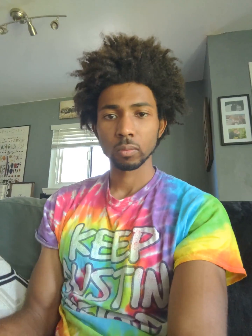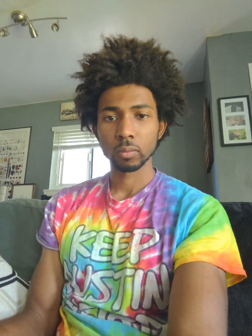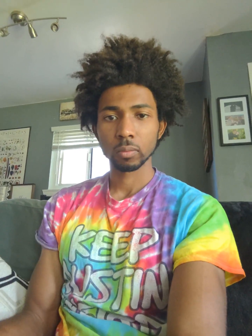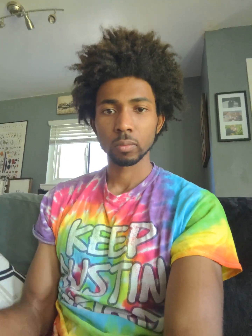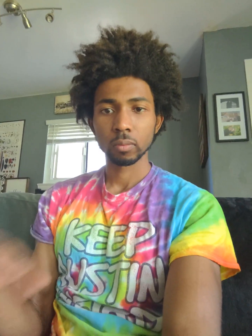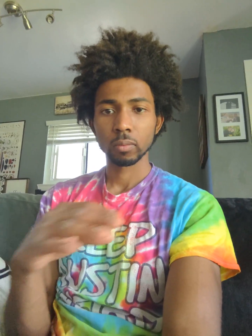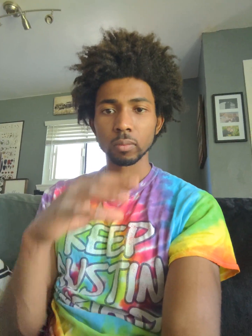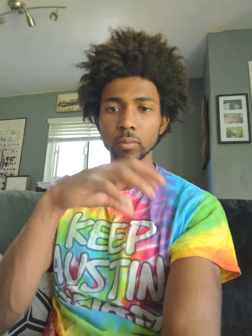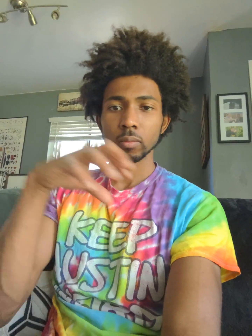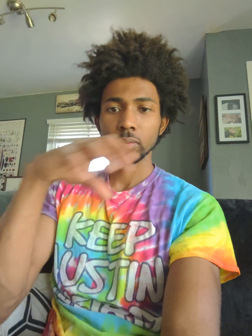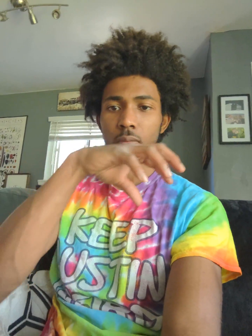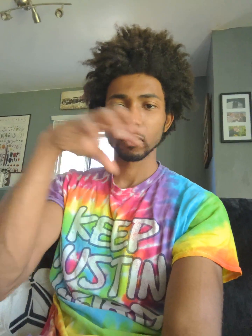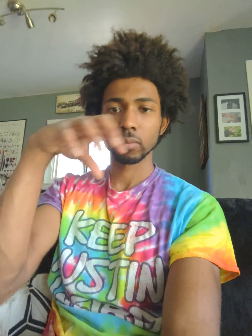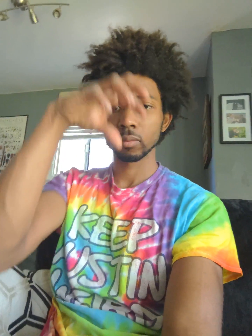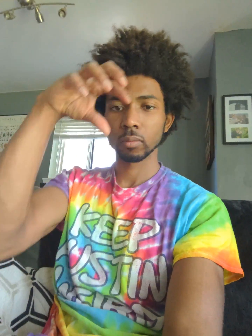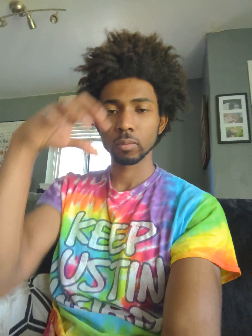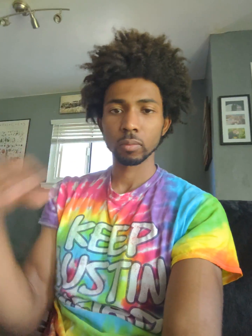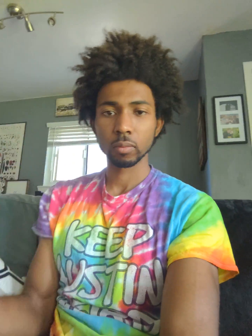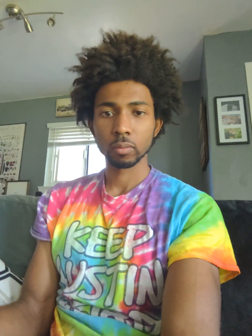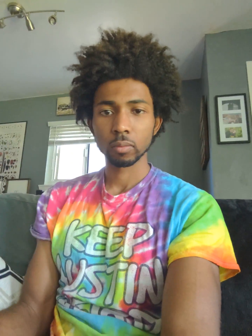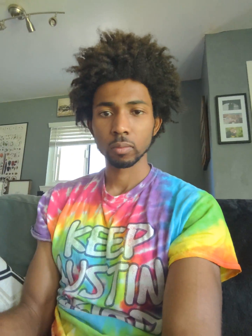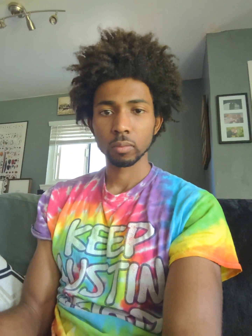block